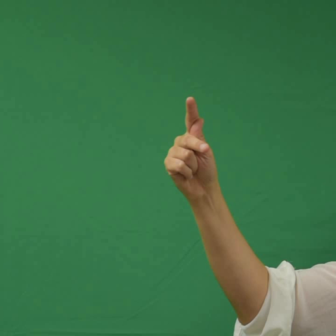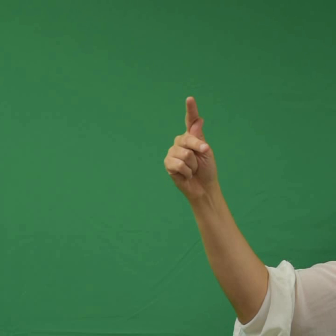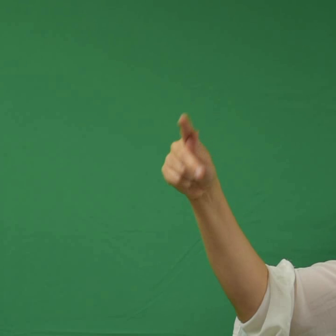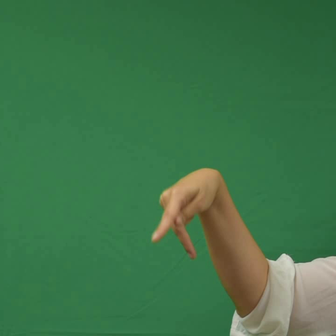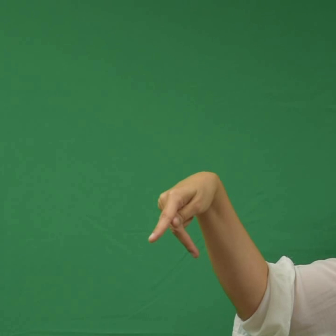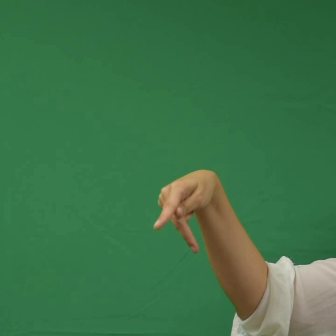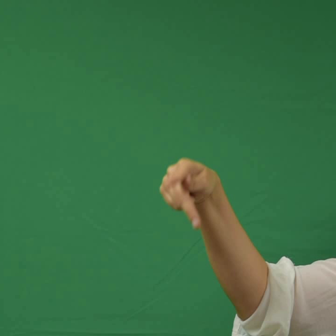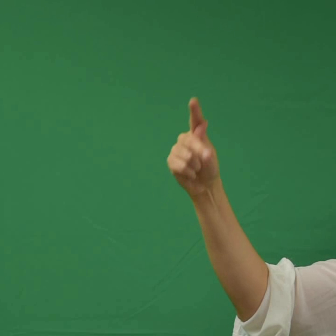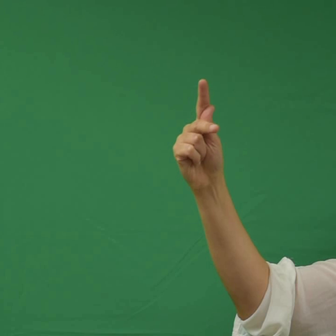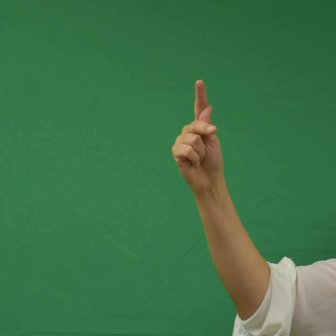K